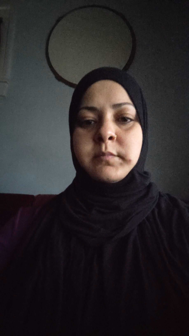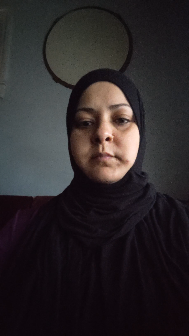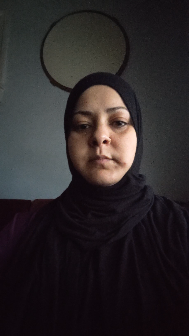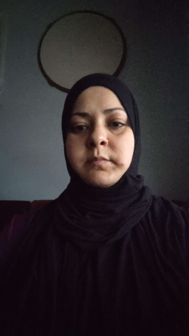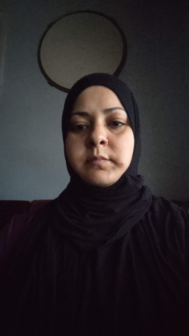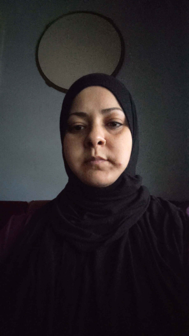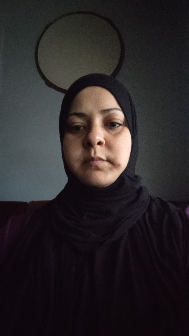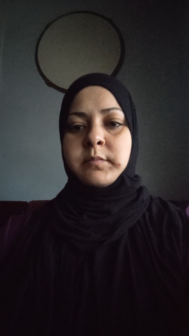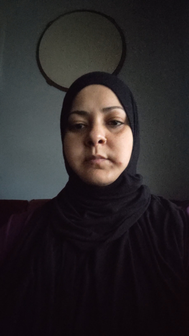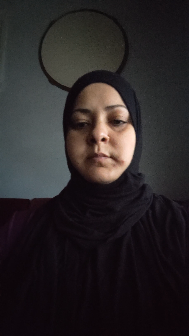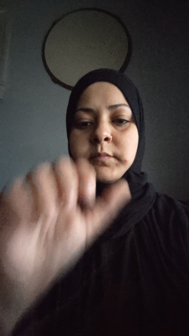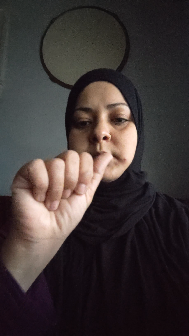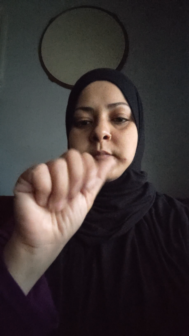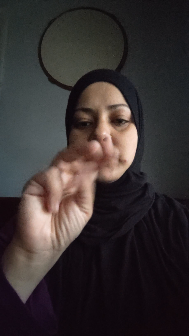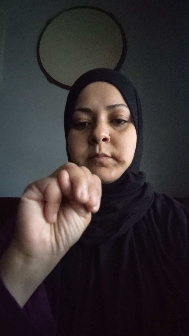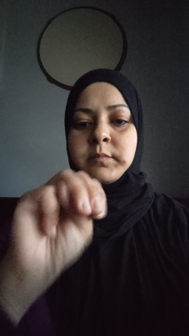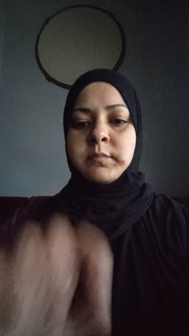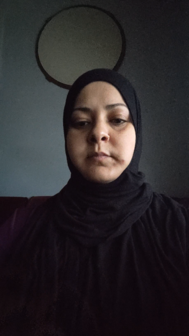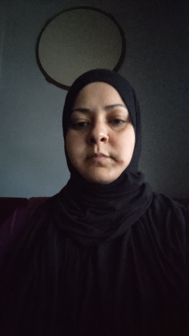am